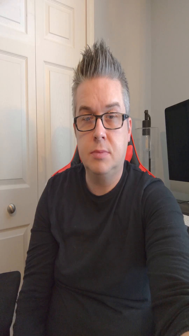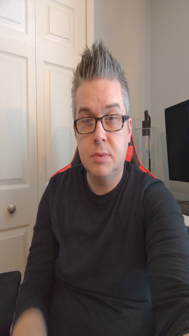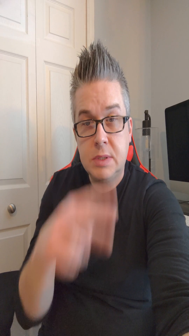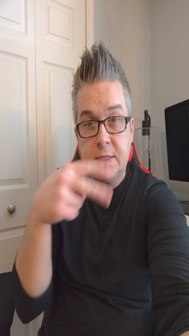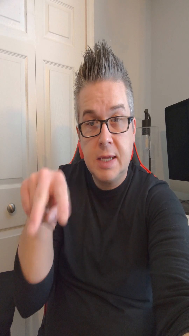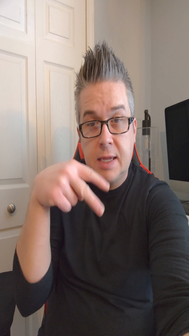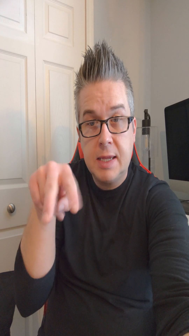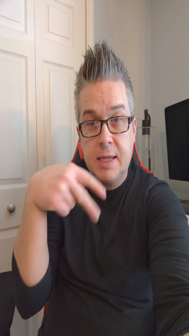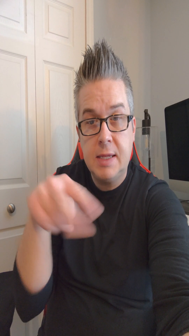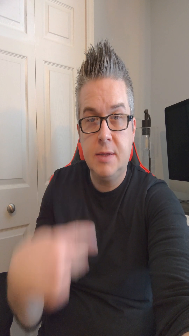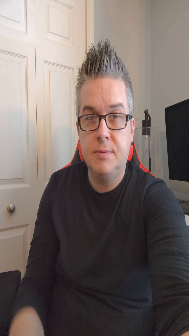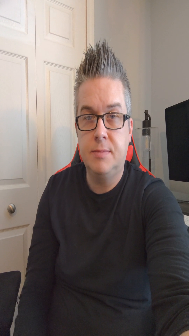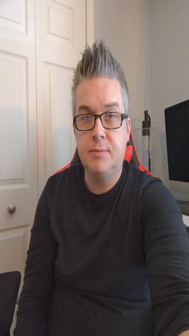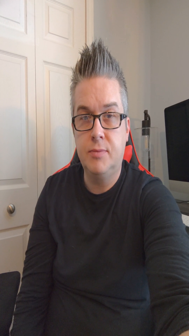dance